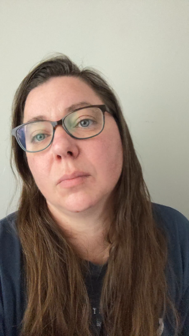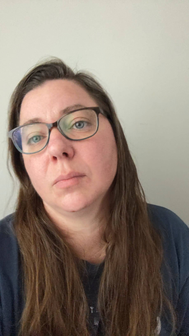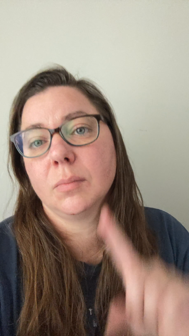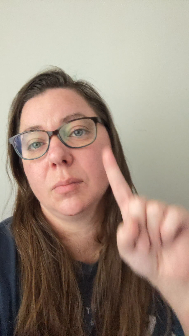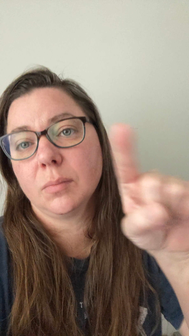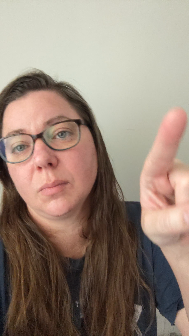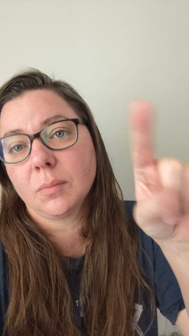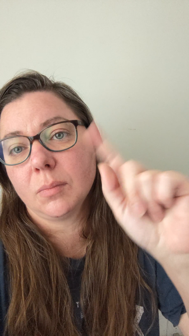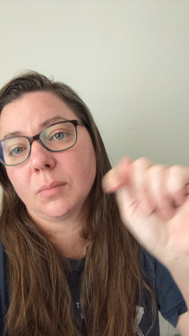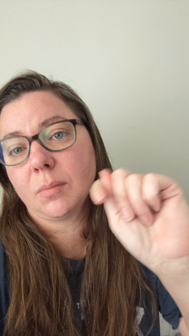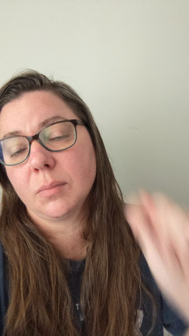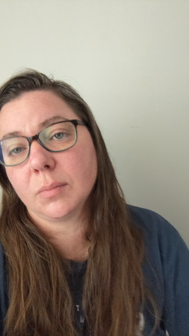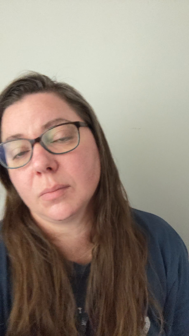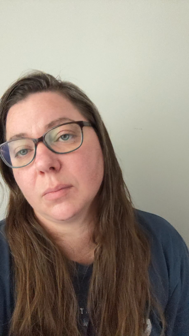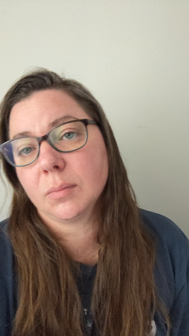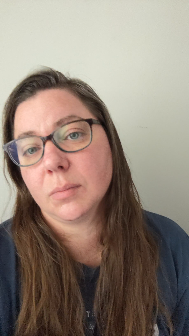go potty